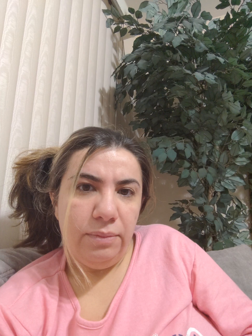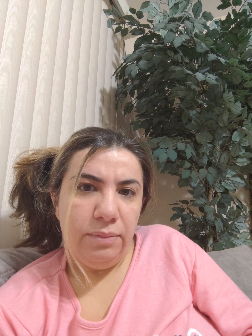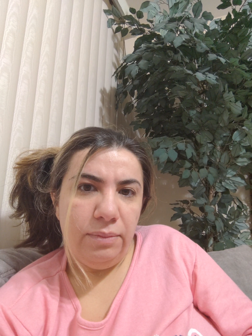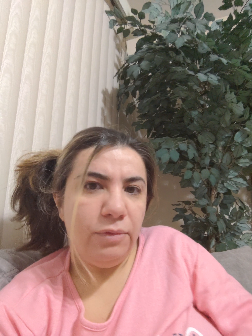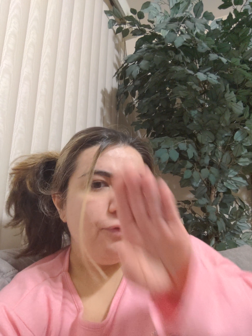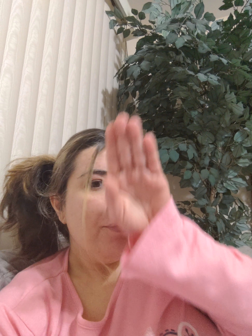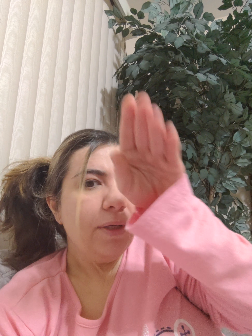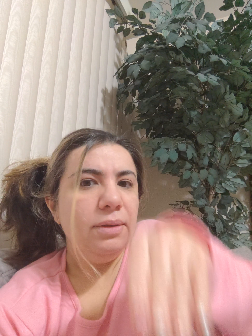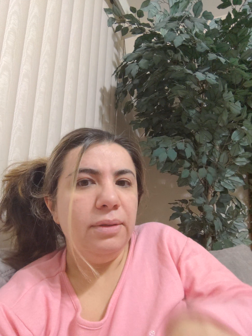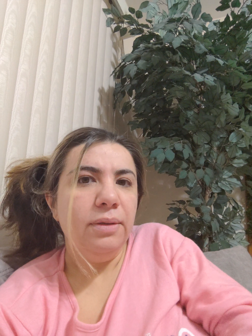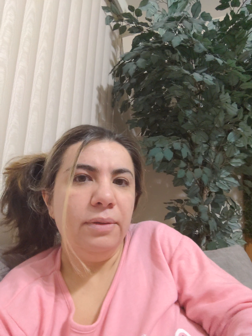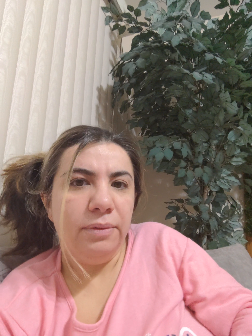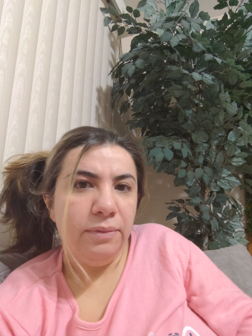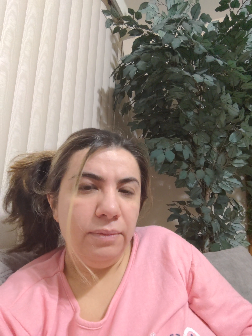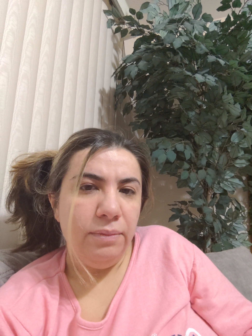elephant